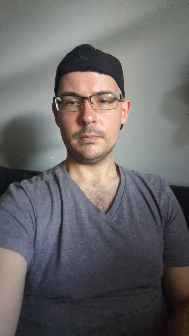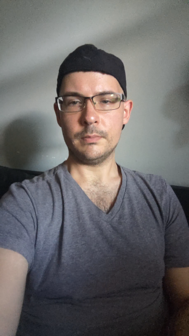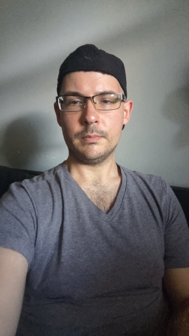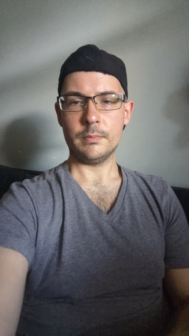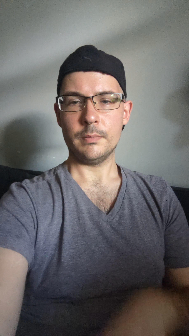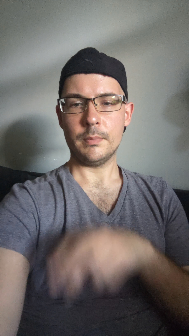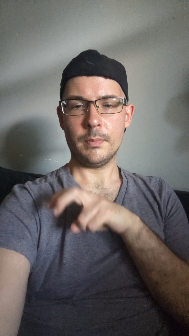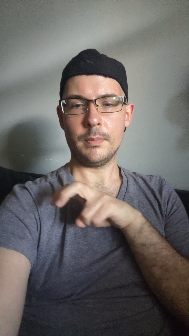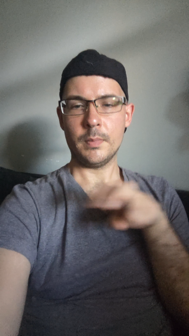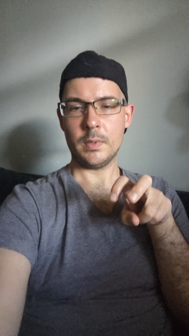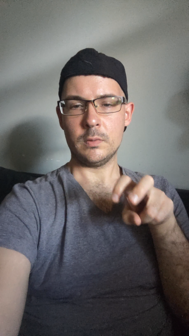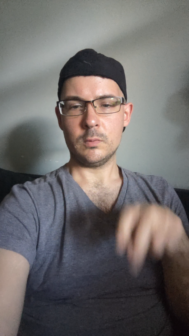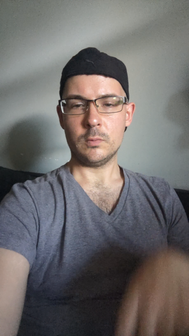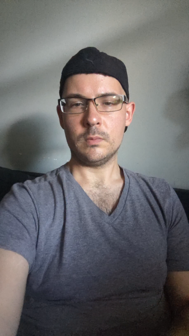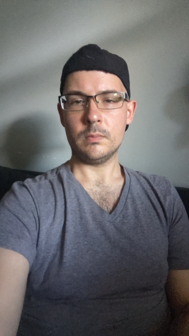bench